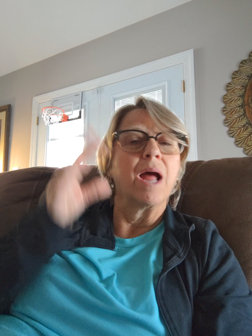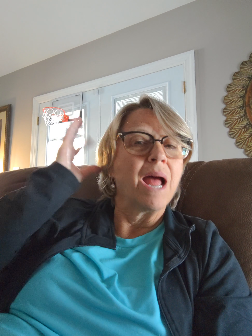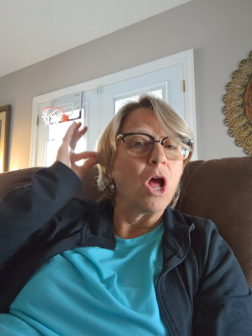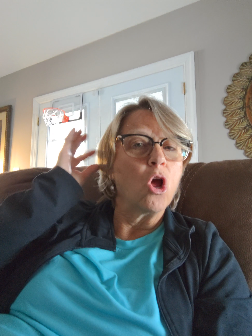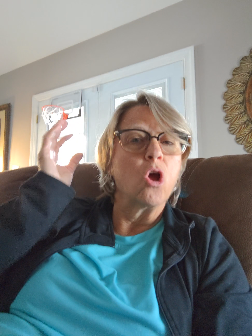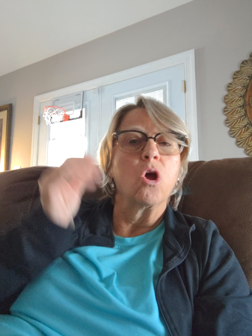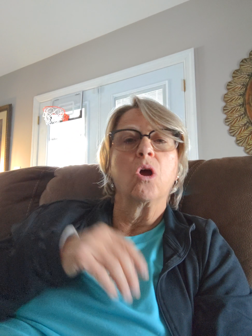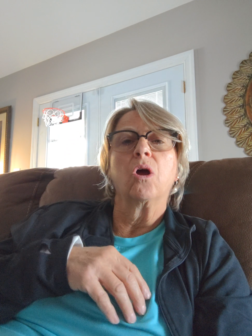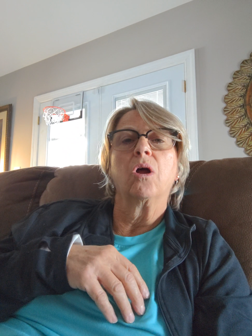hair